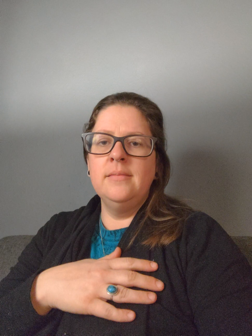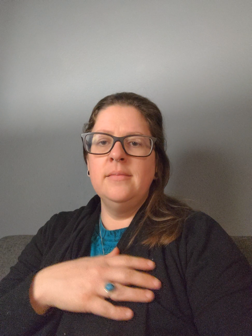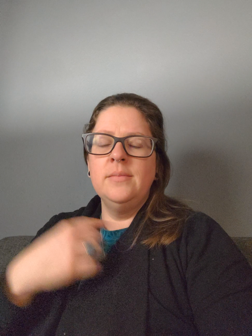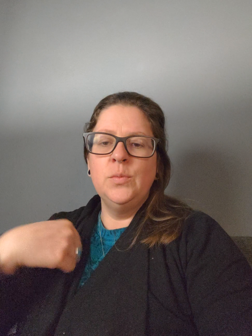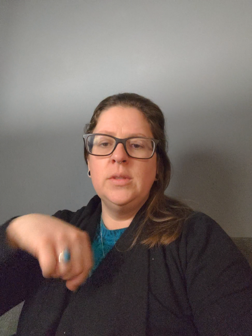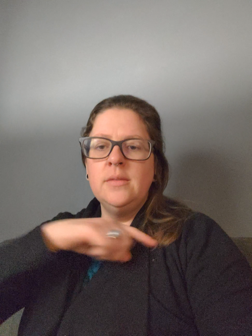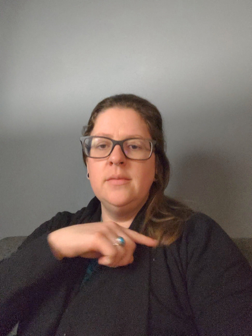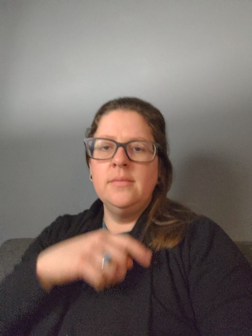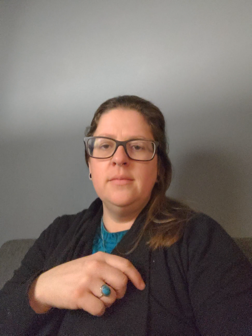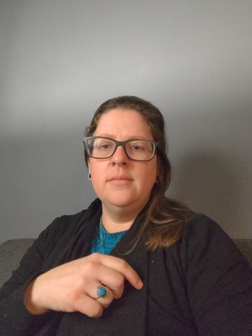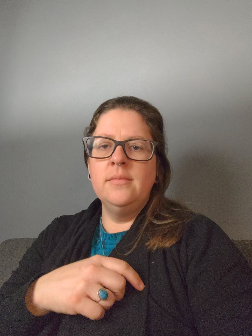we